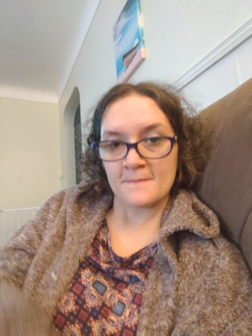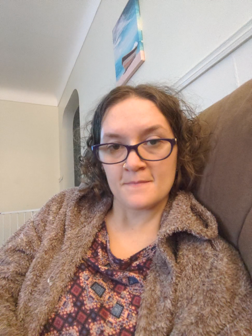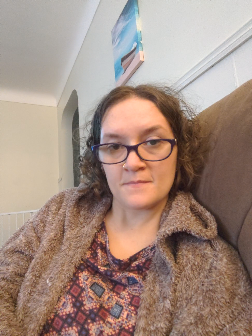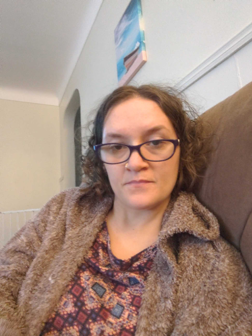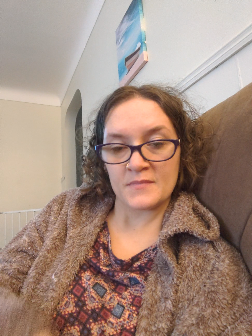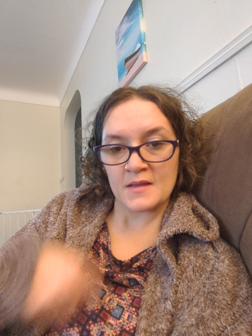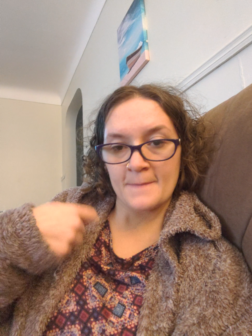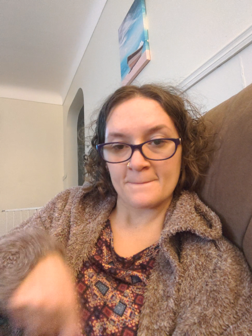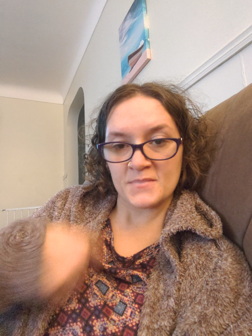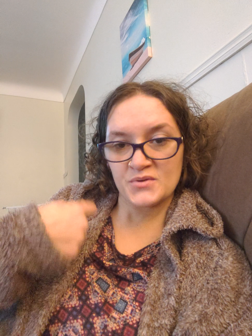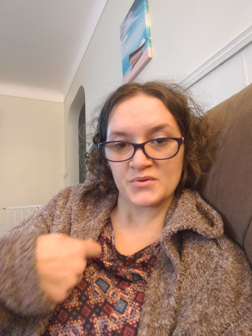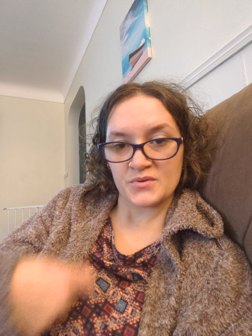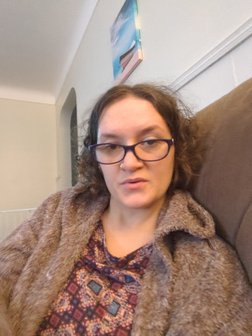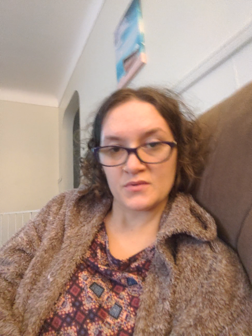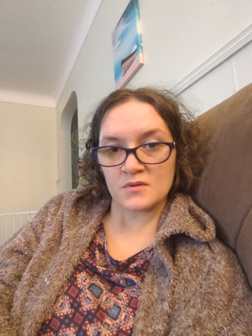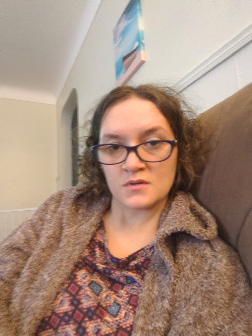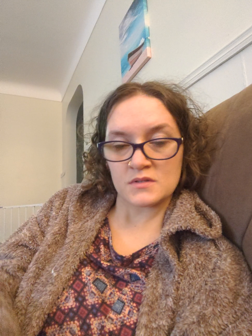zipper